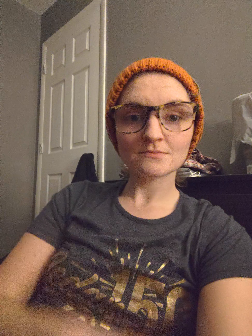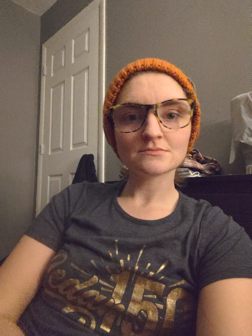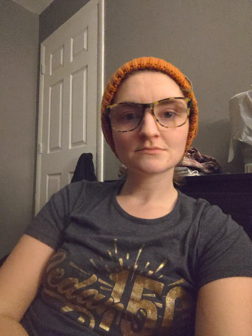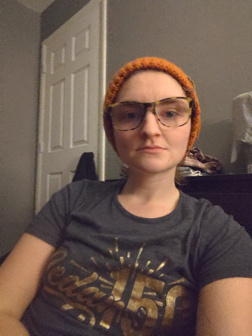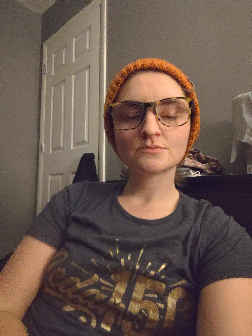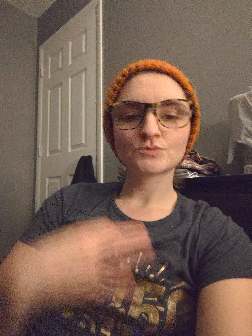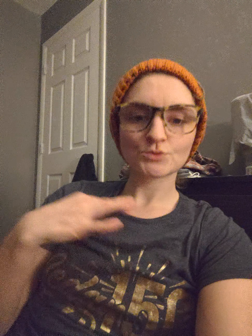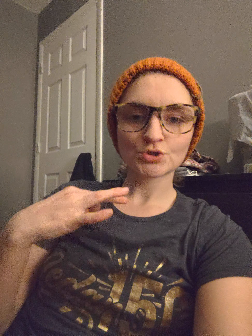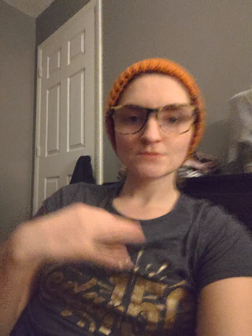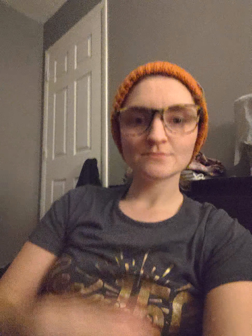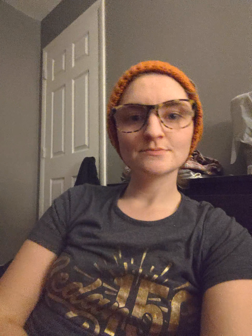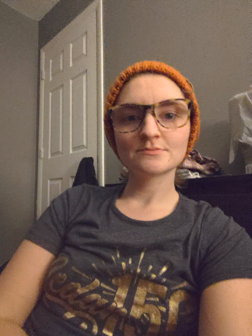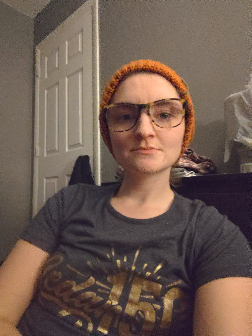shirt